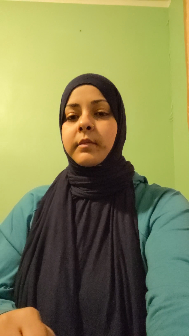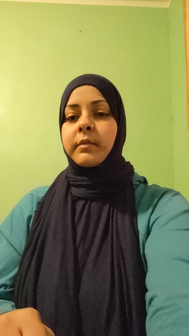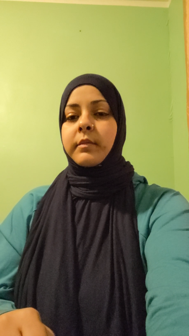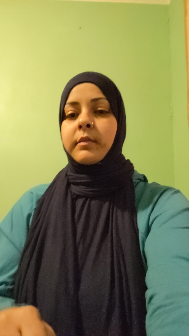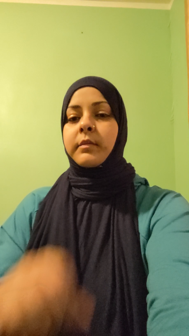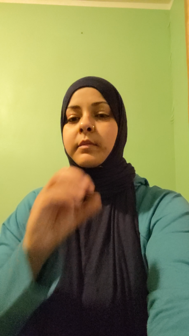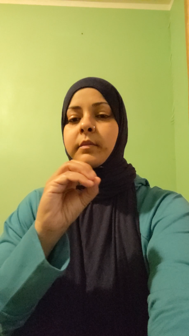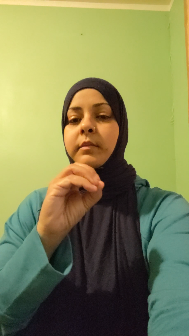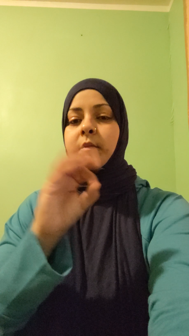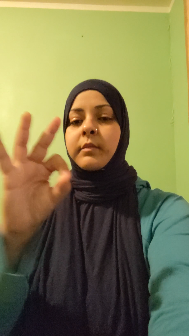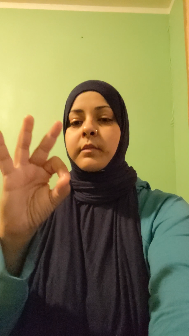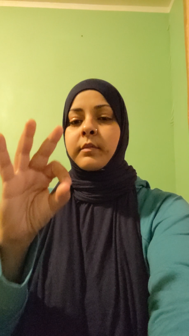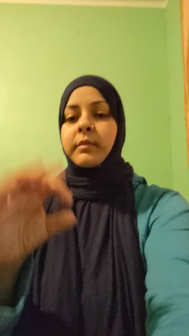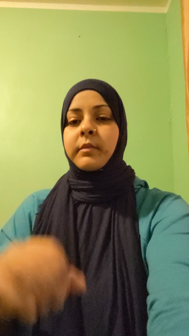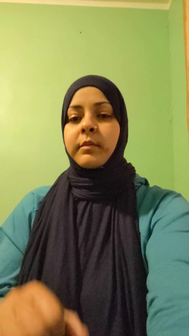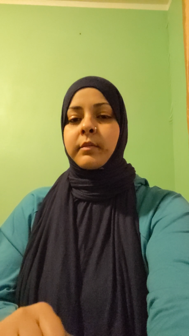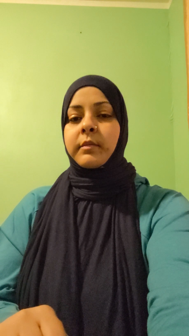off